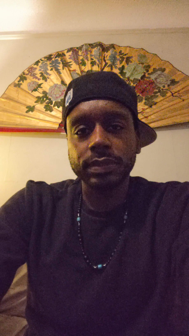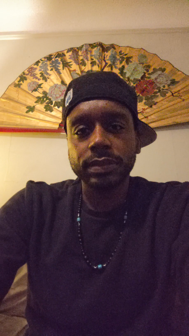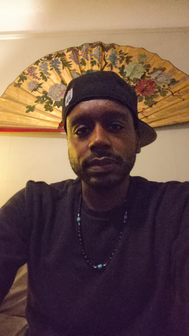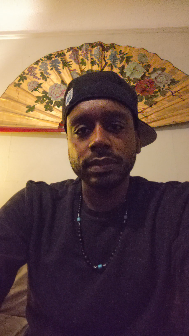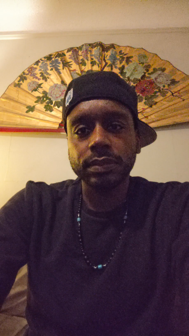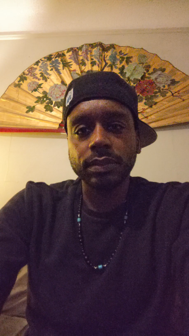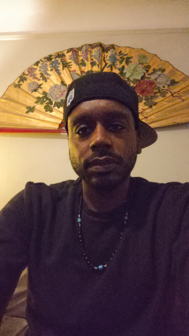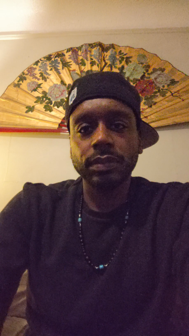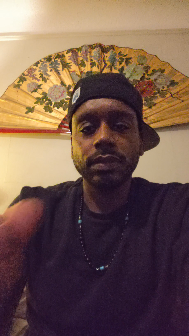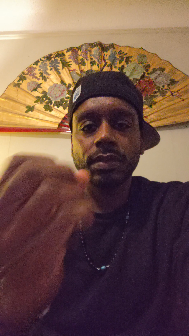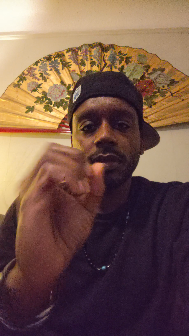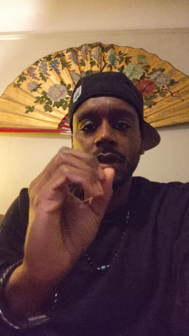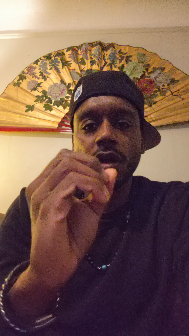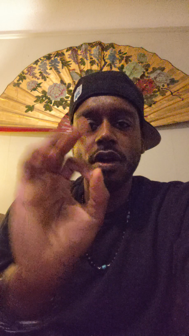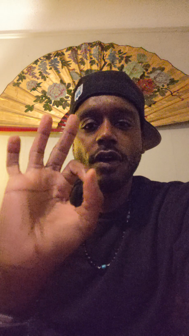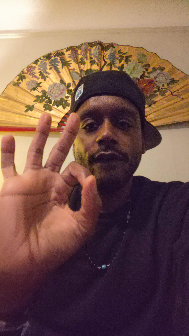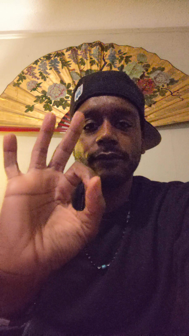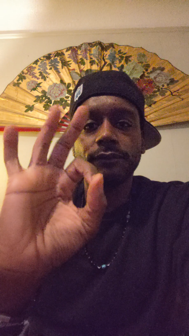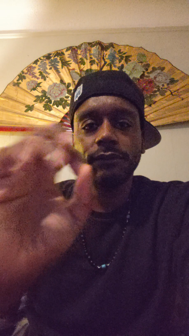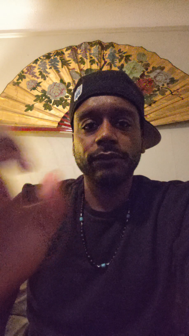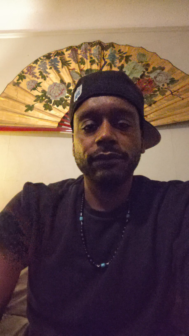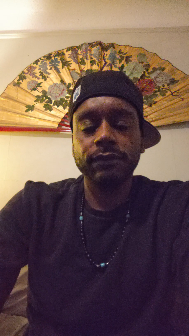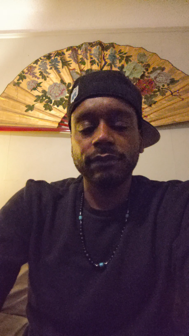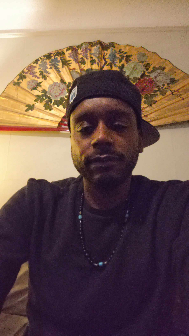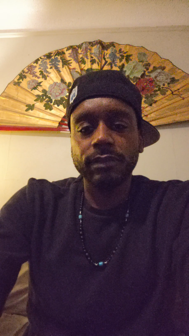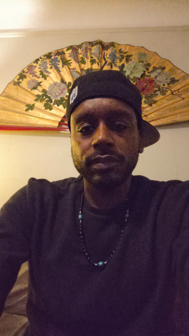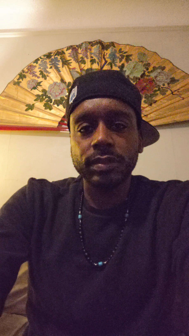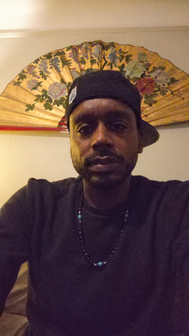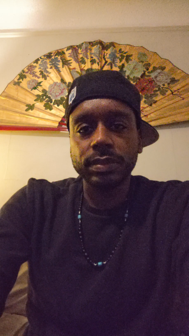of